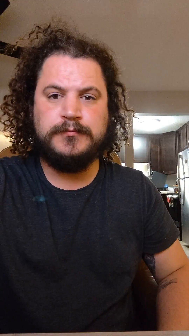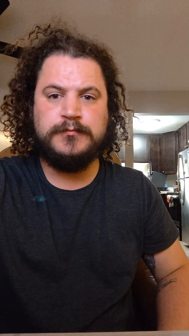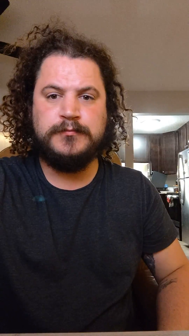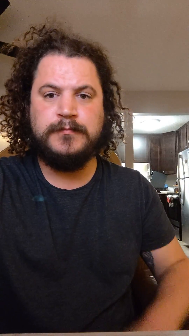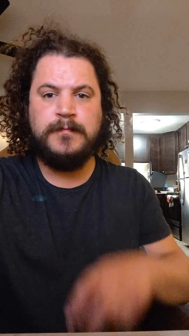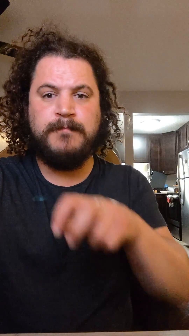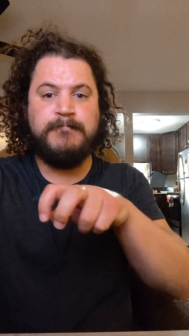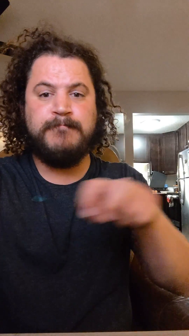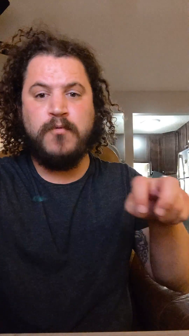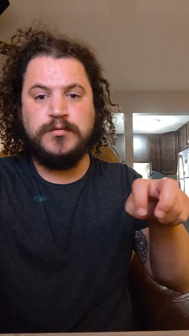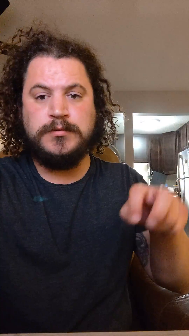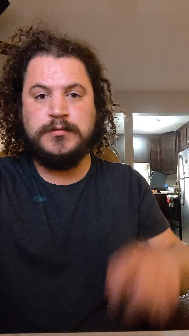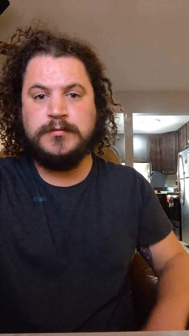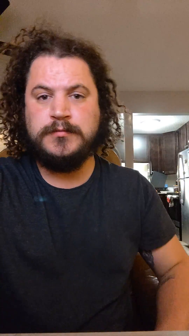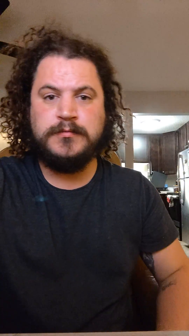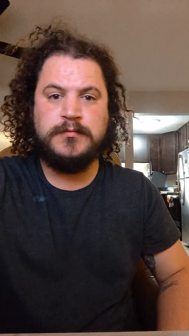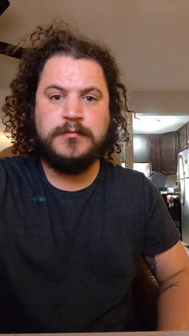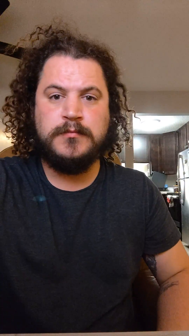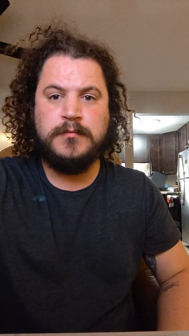porch